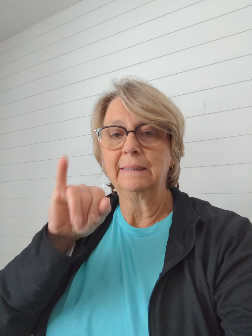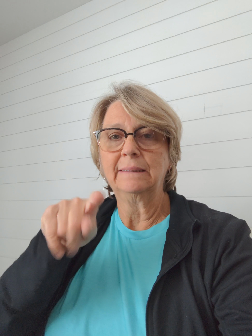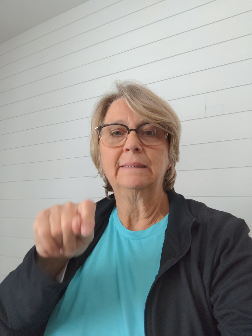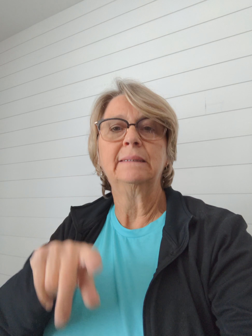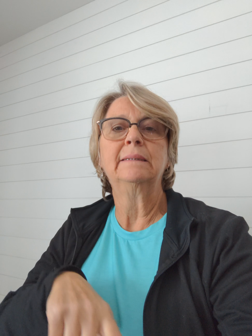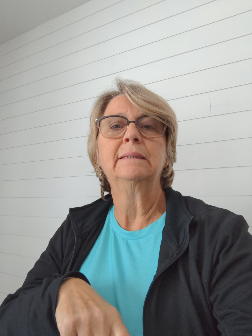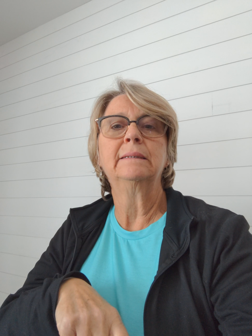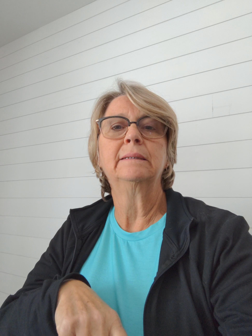he/she/it